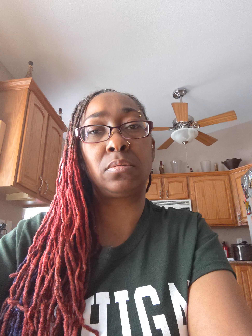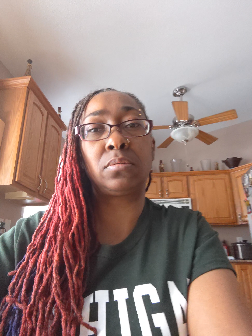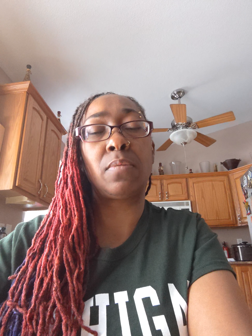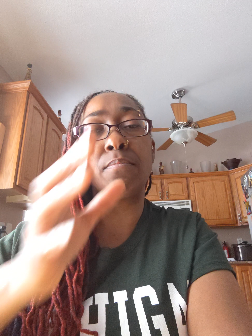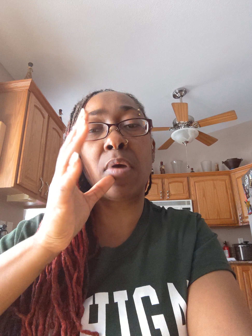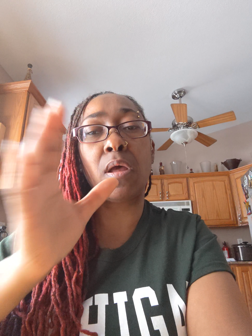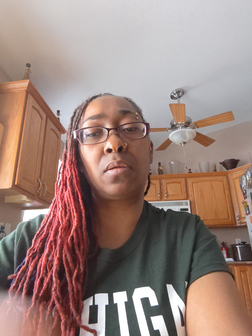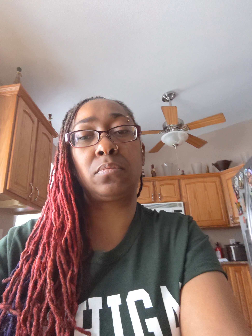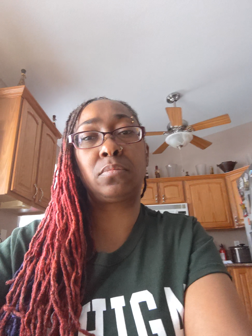mom